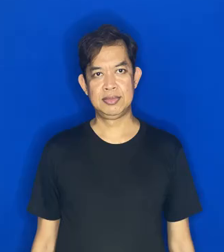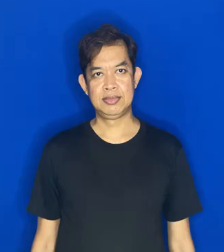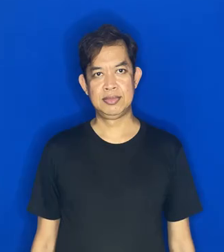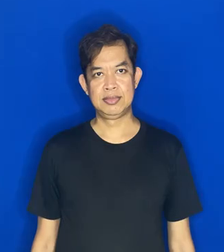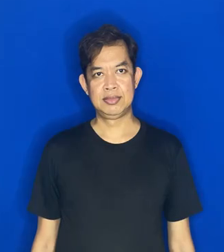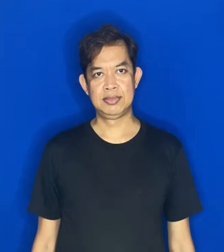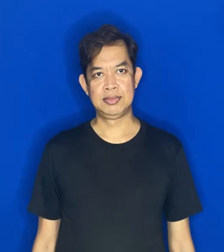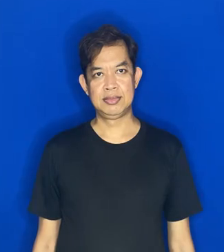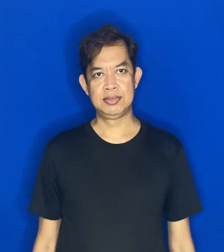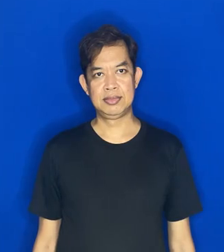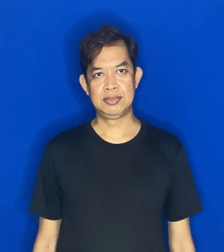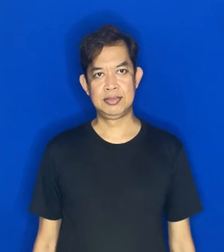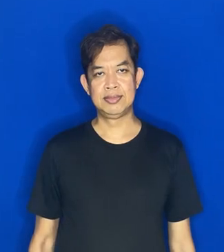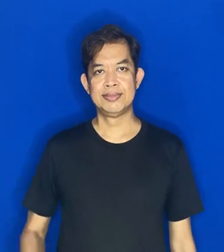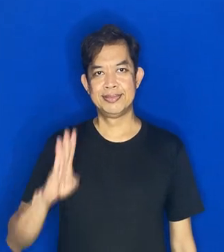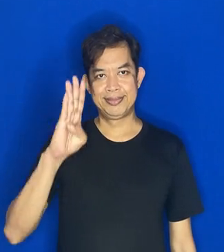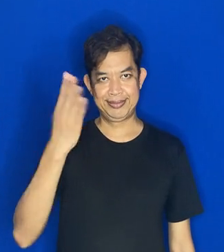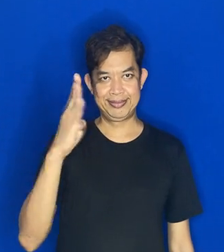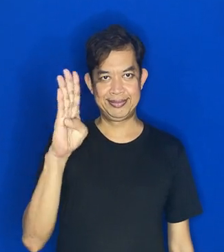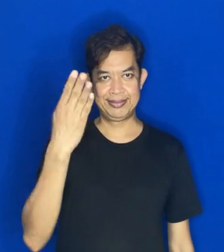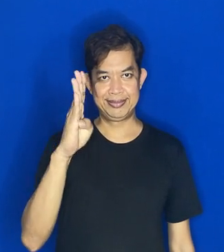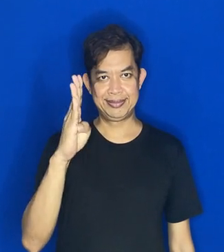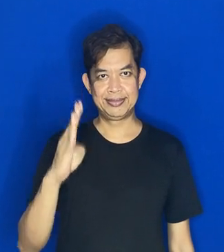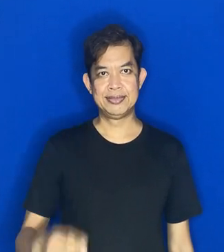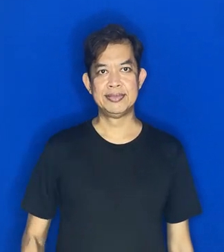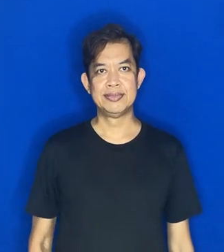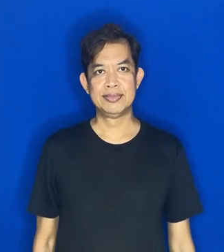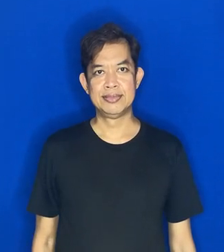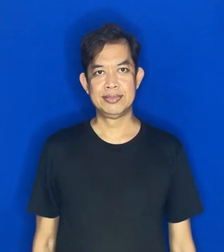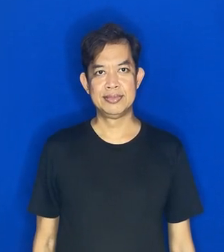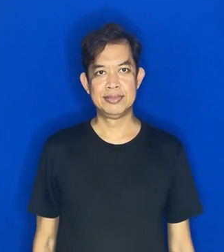blue